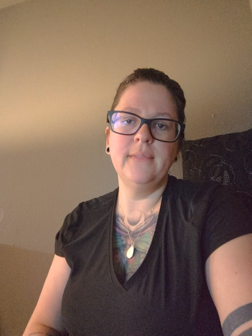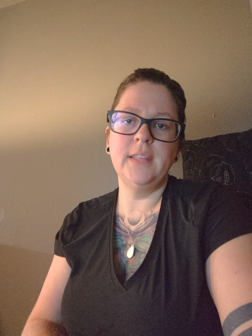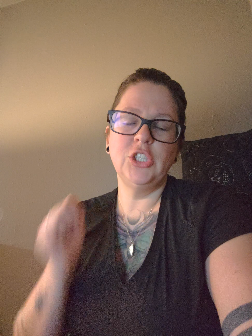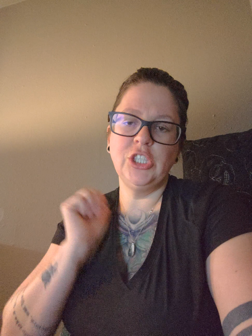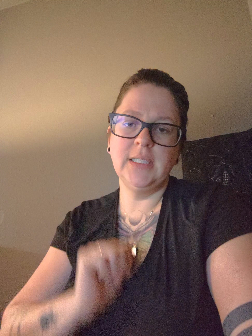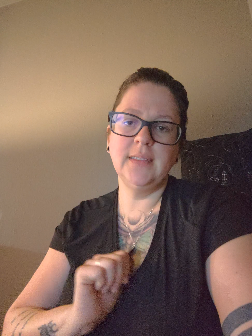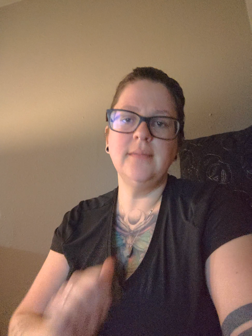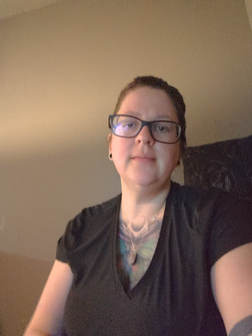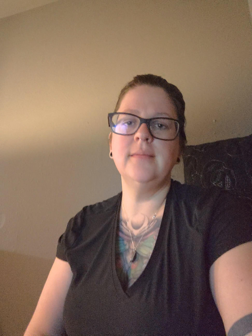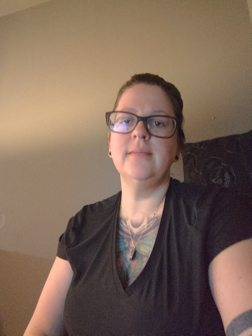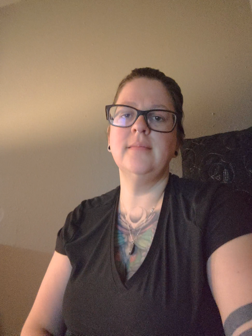jacket